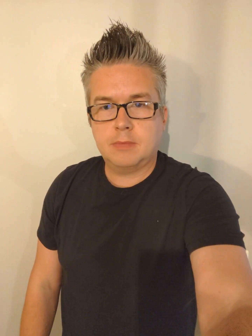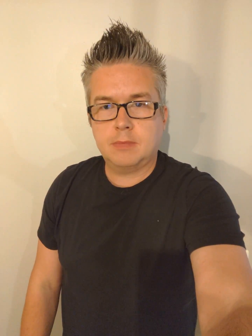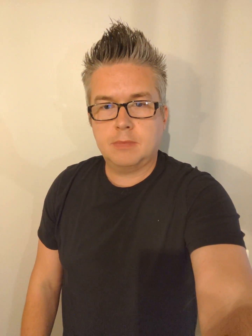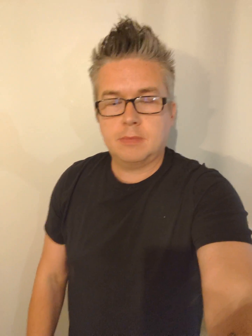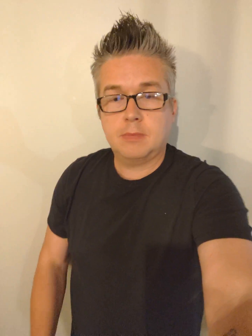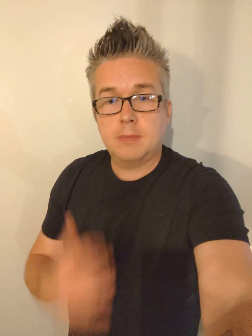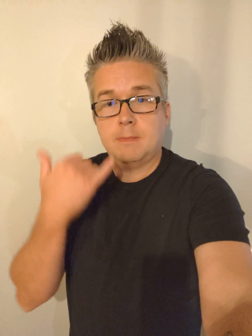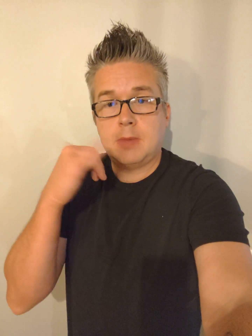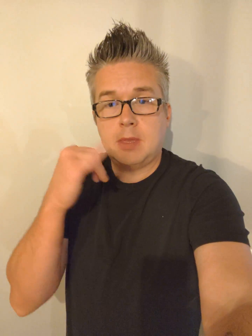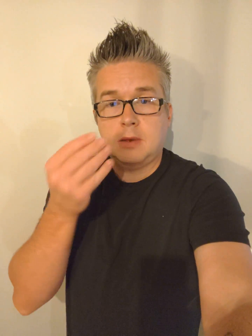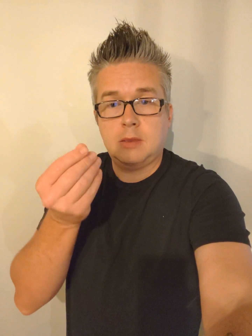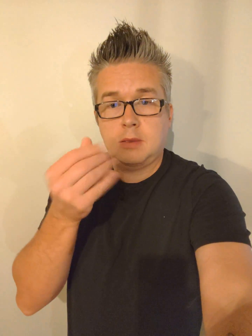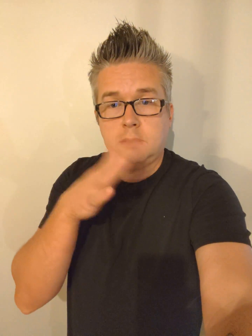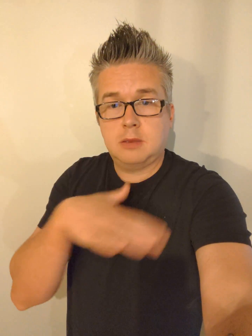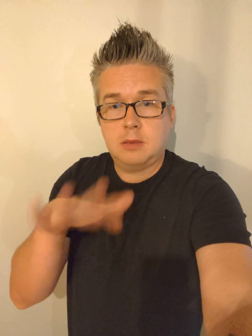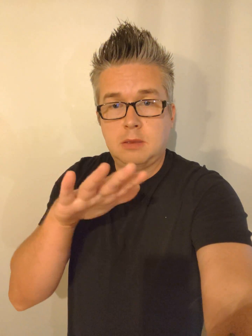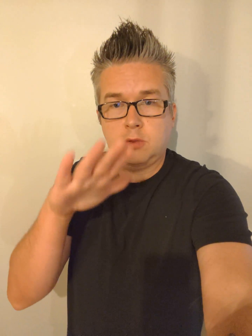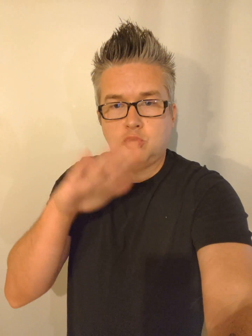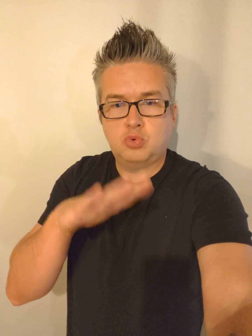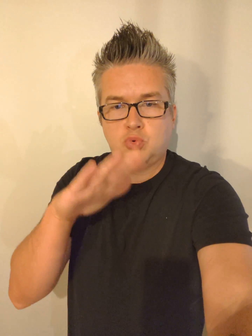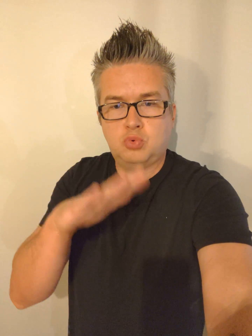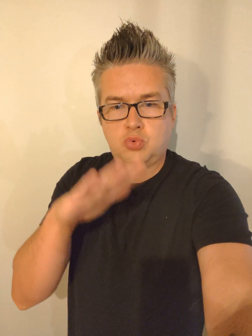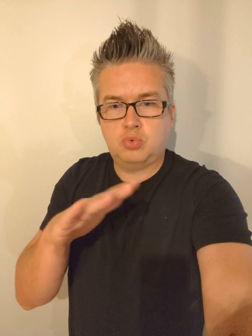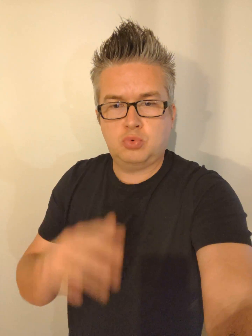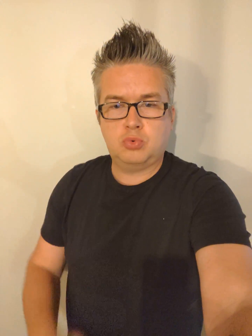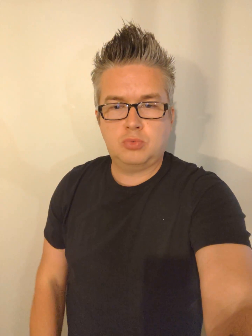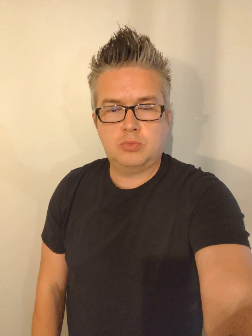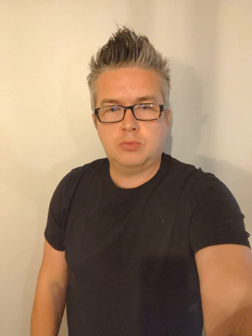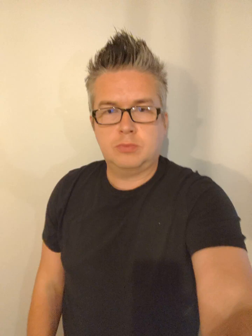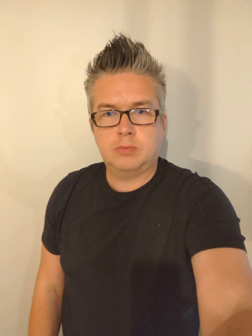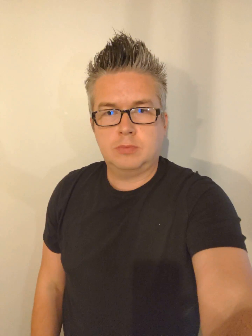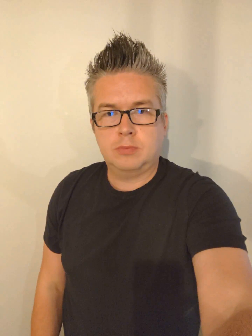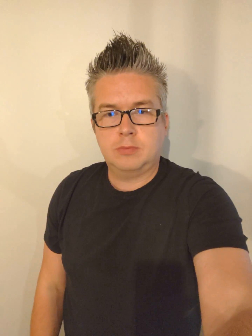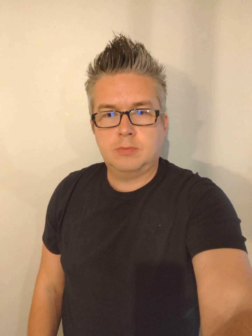playground